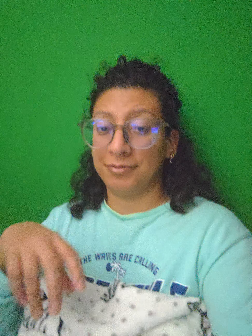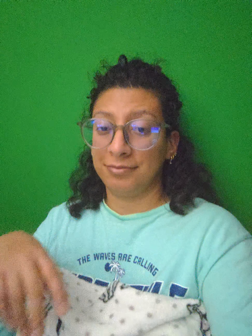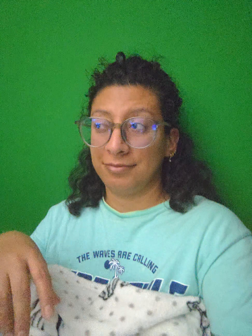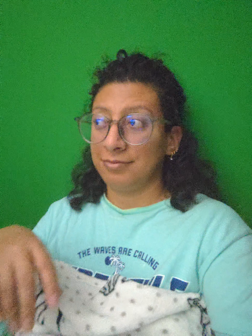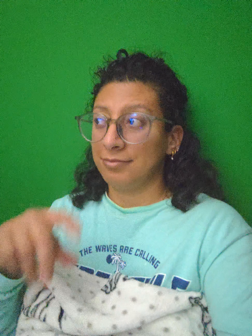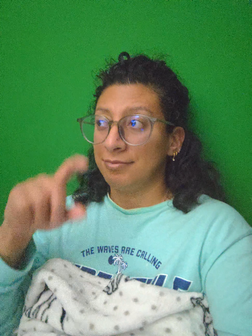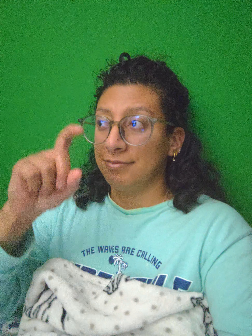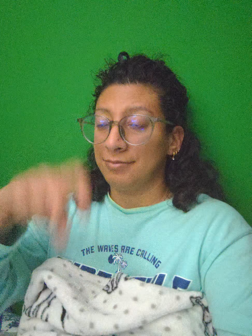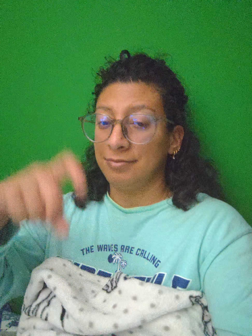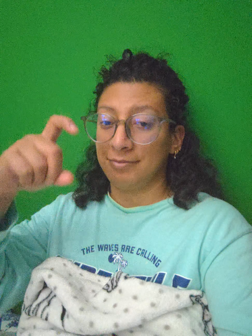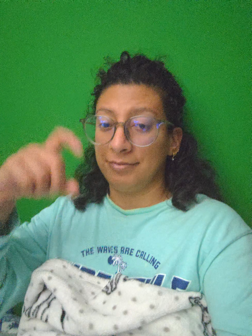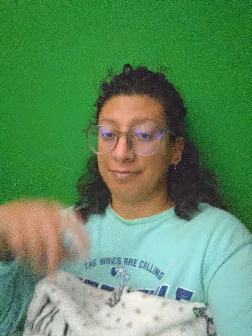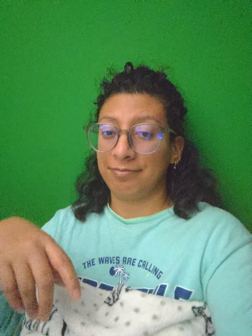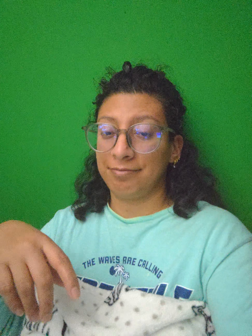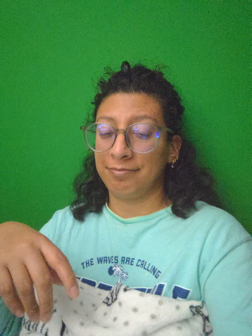time